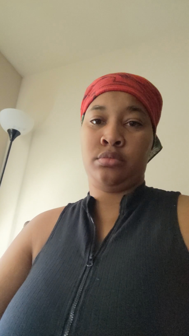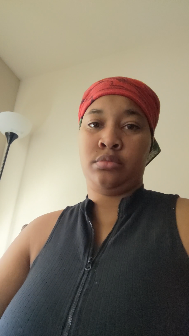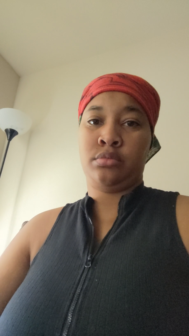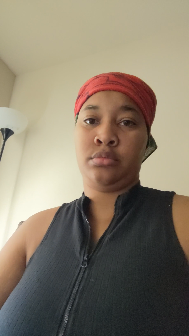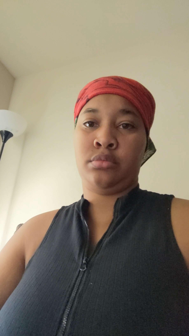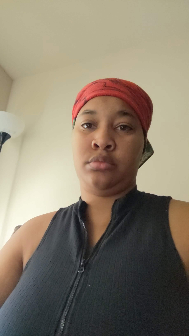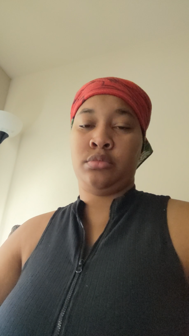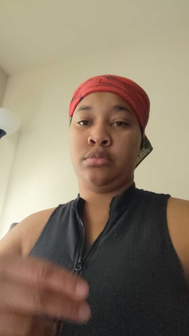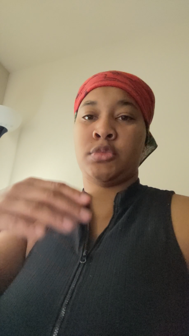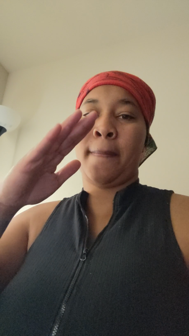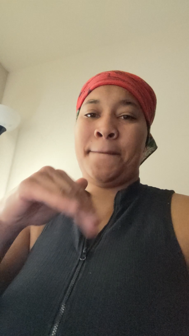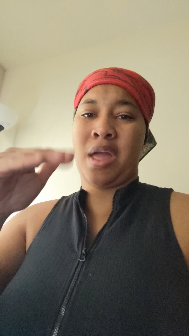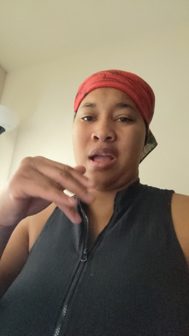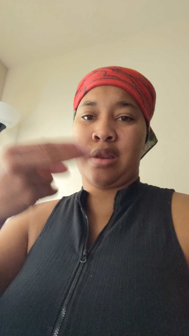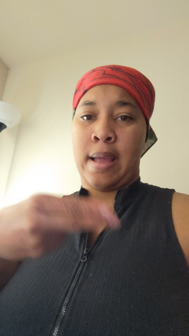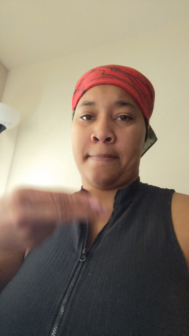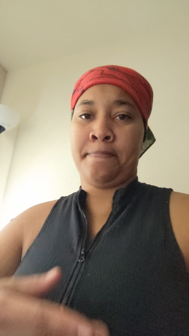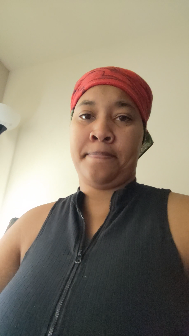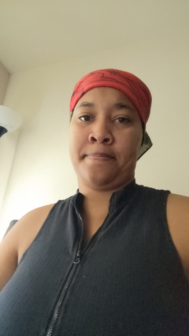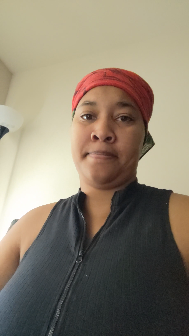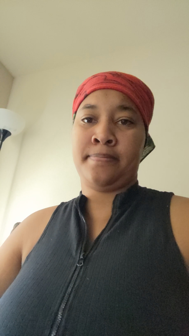pet's name